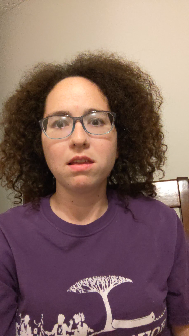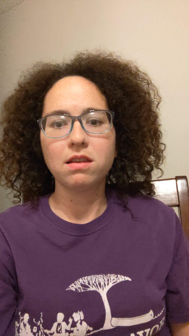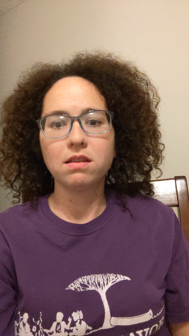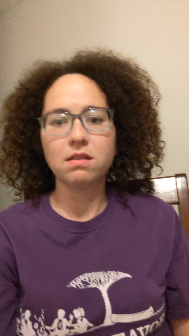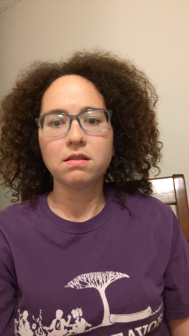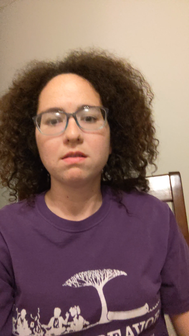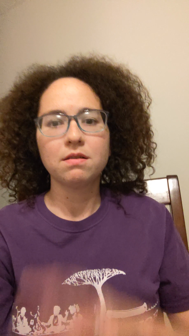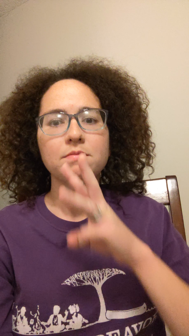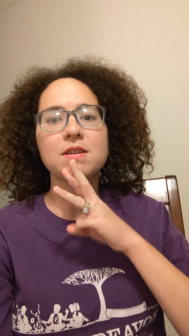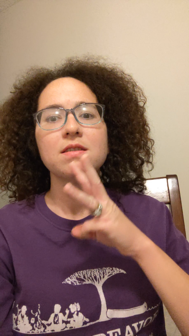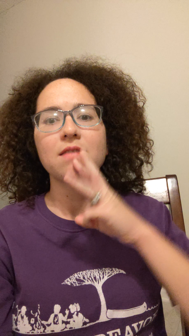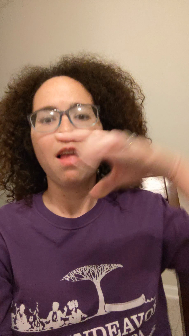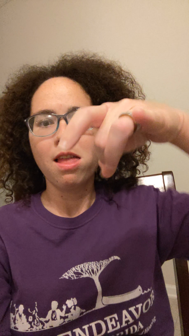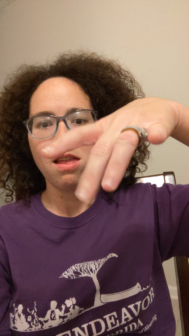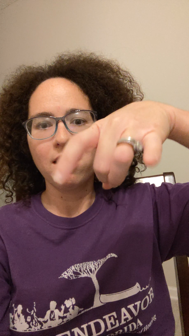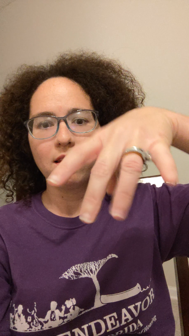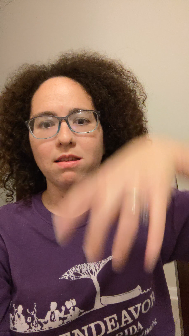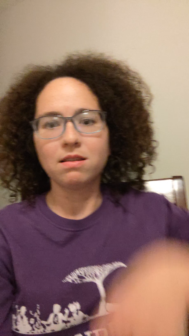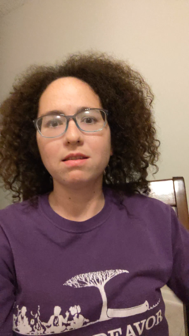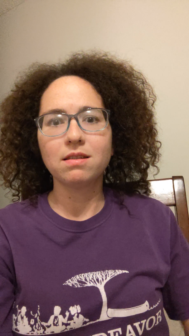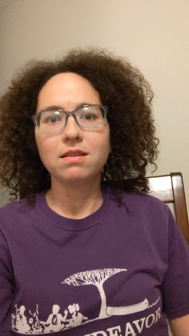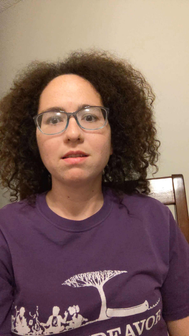melon